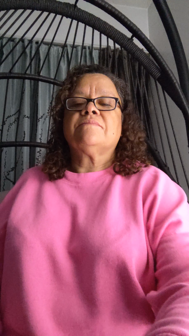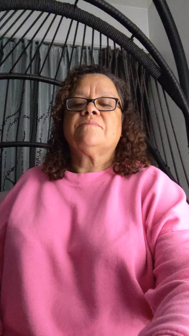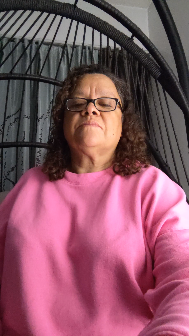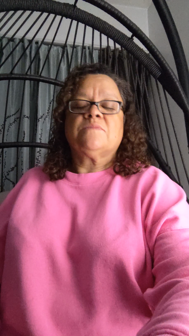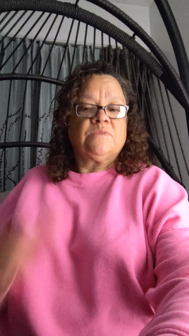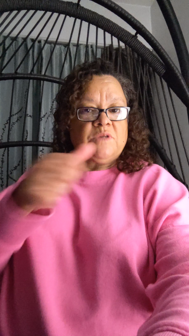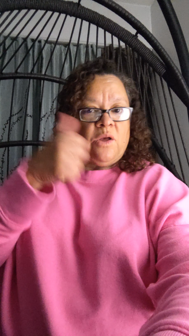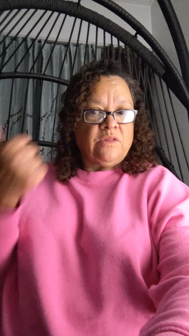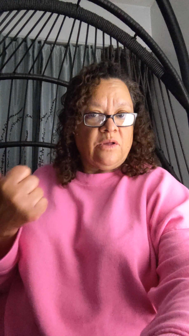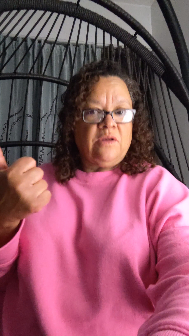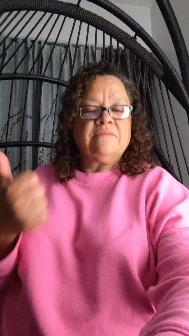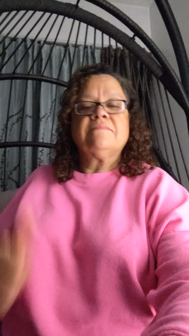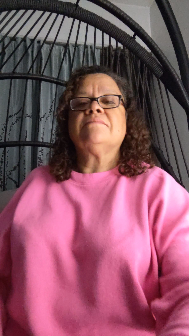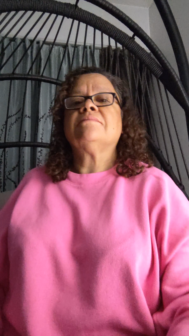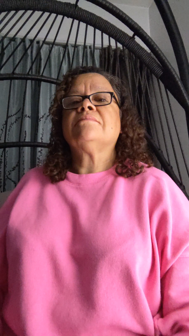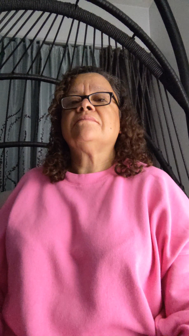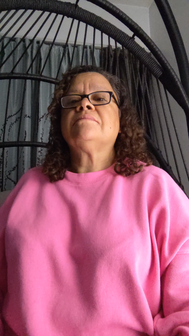other